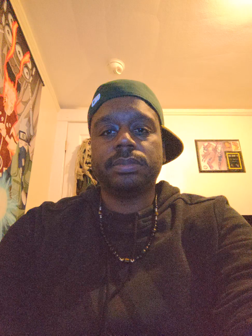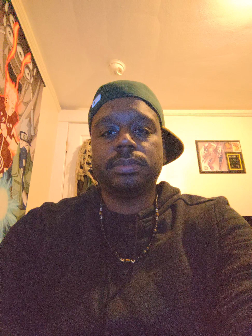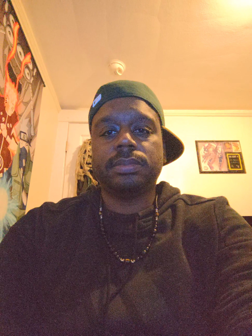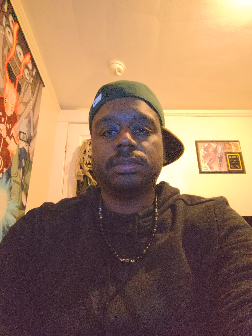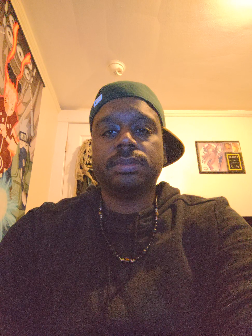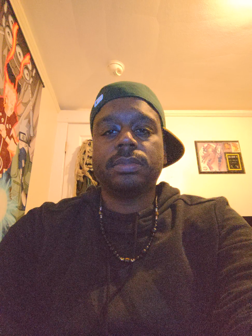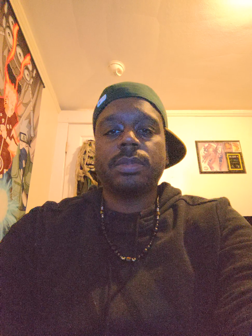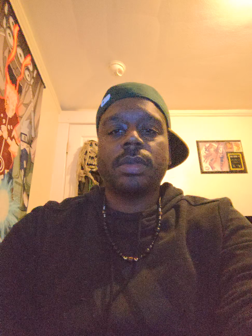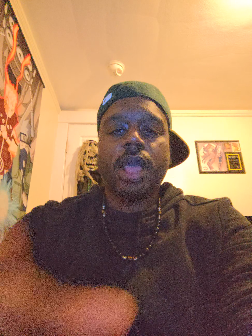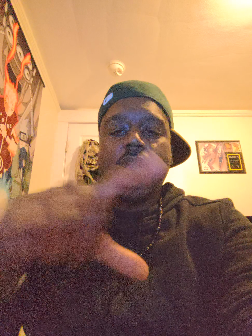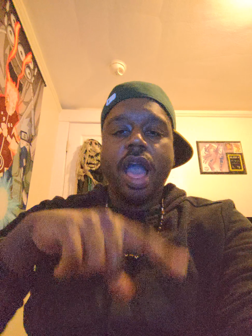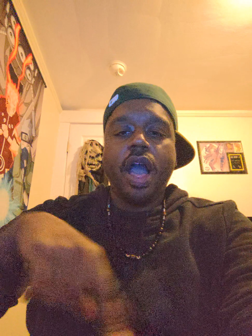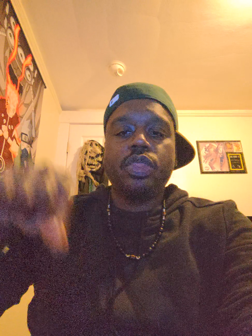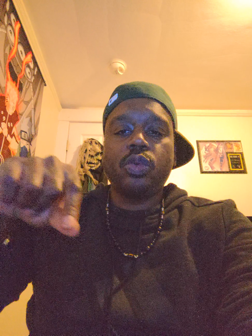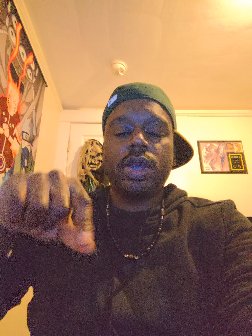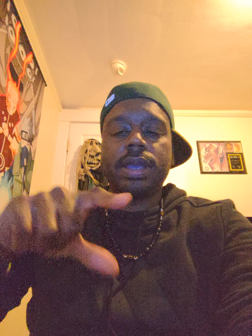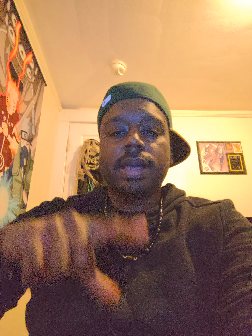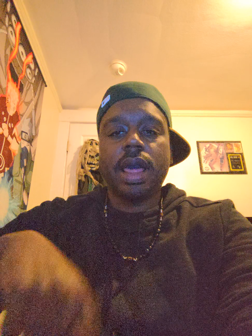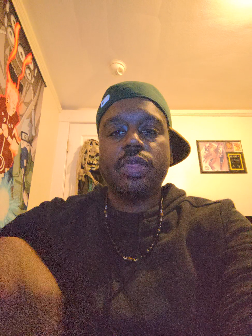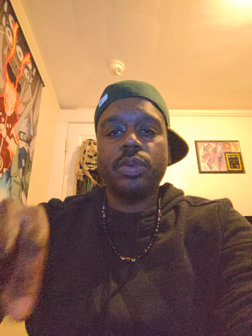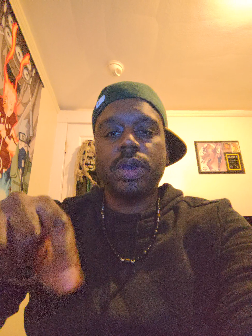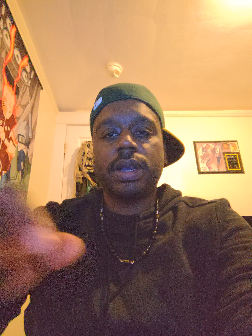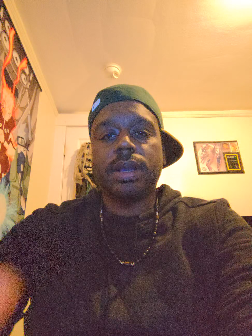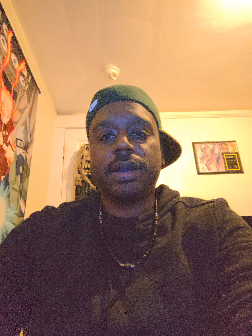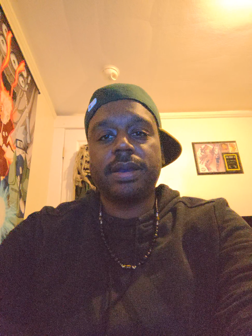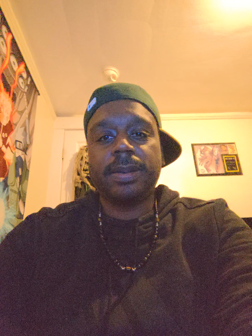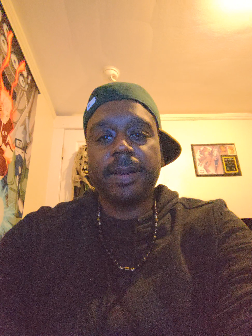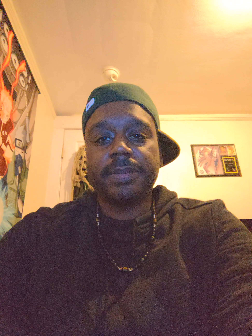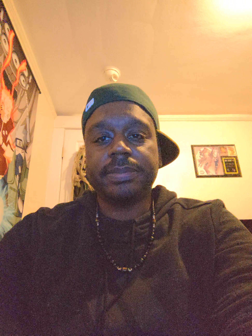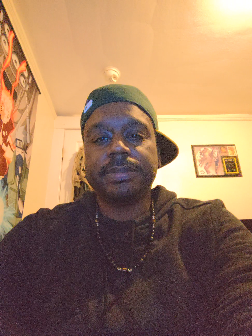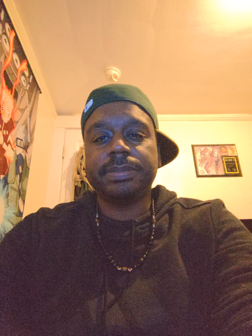underwear